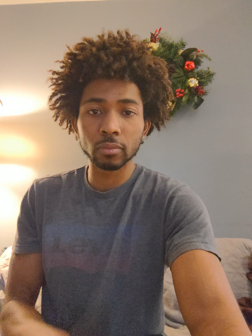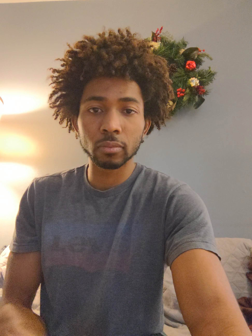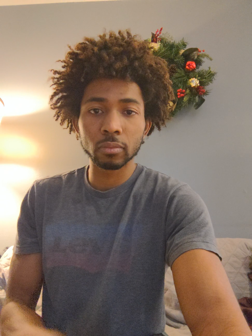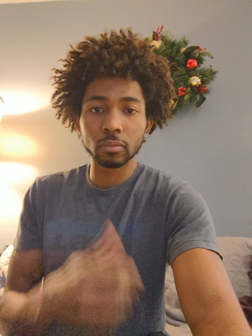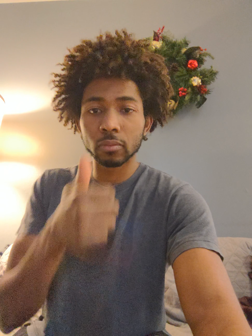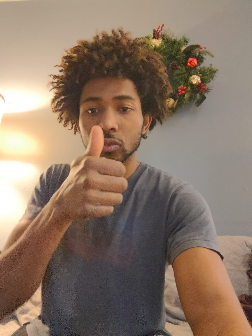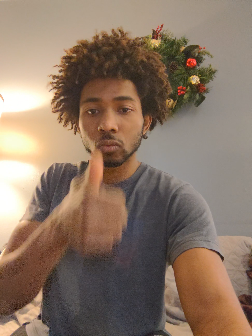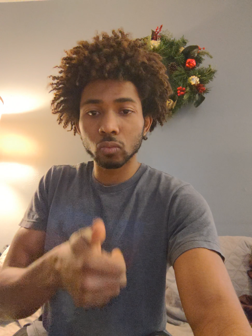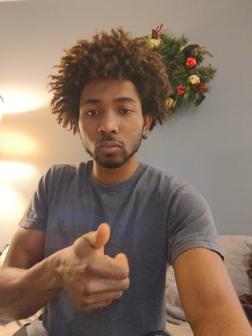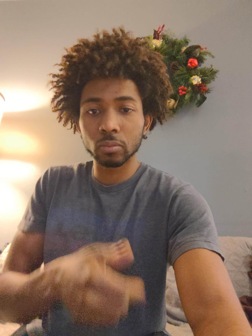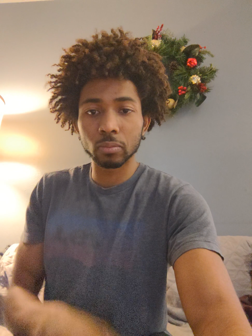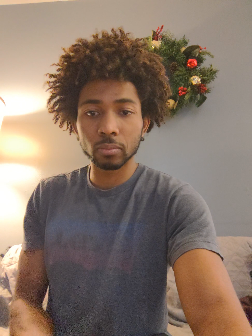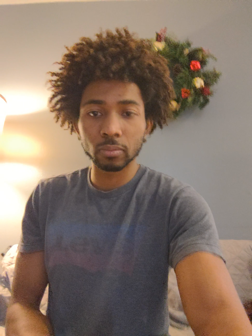every